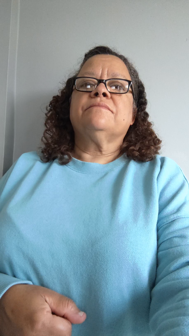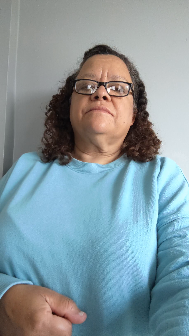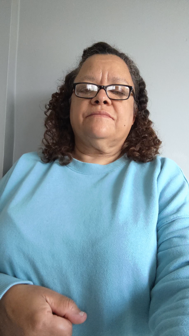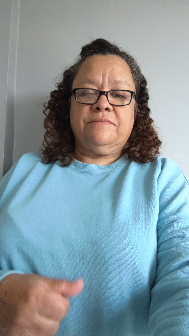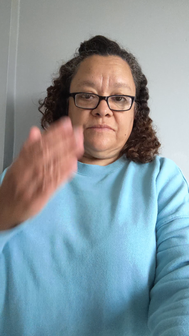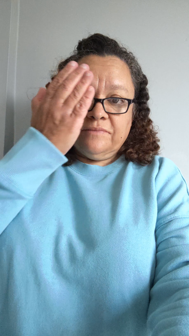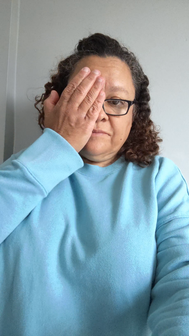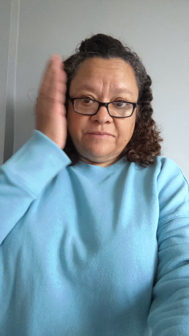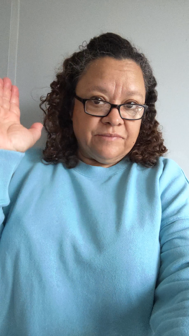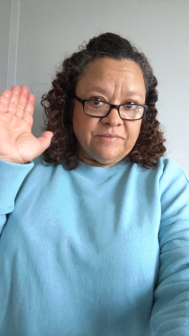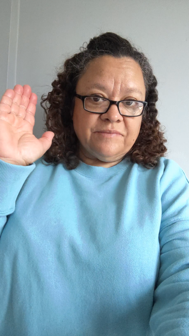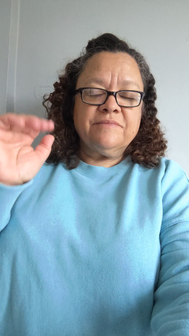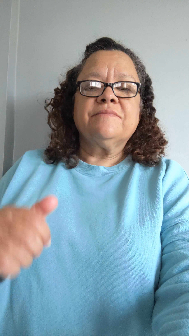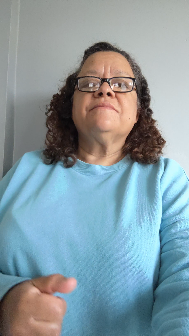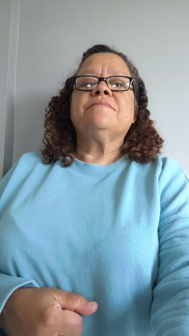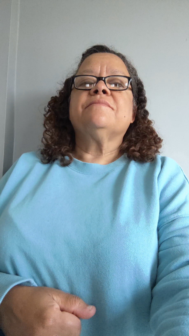peekaboo